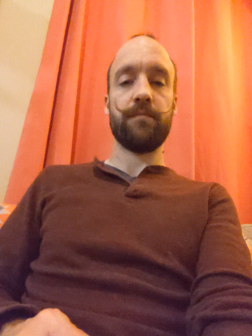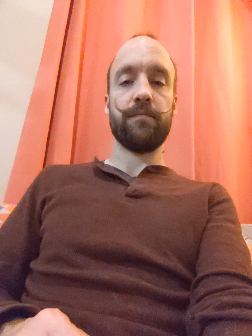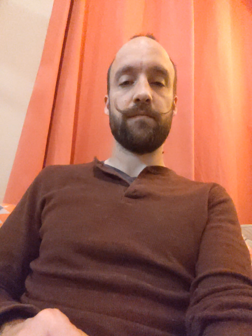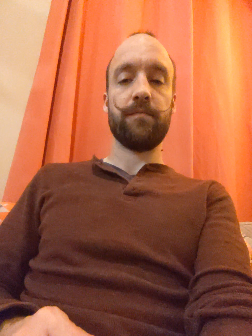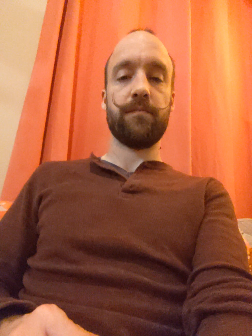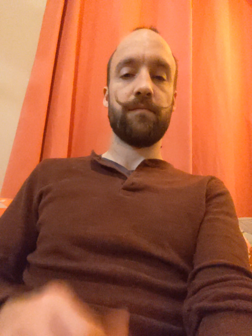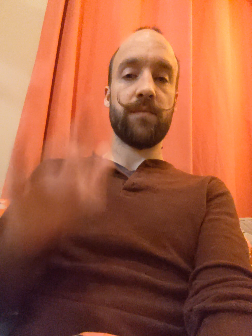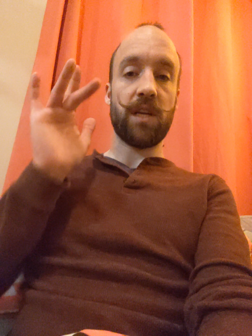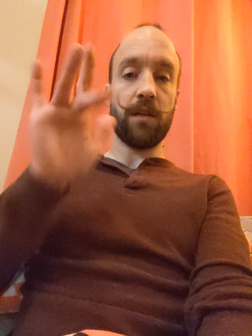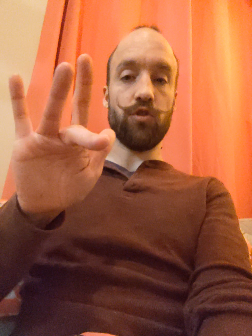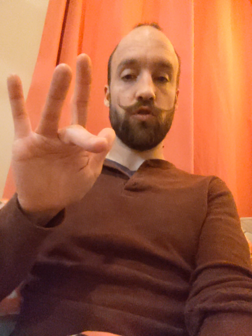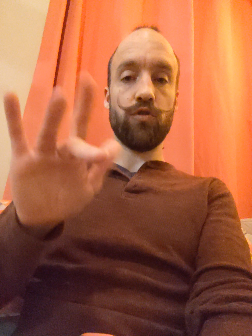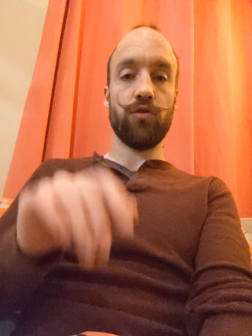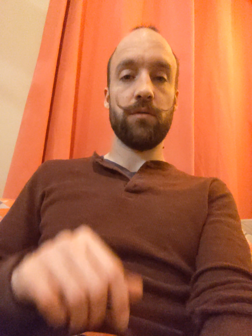touch